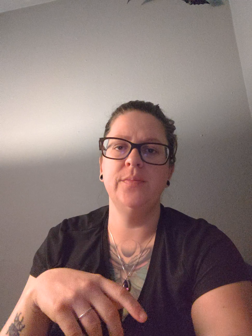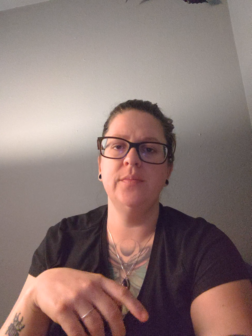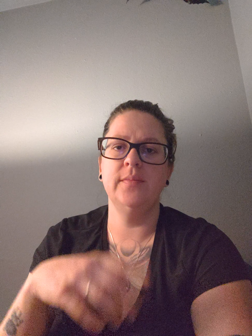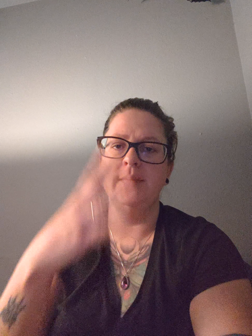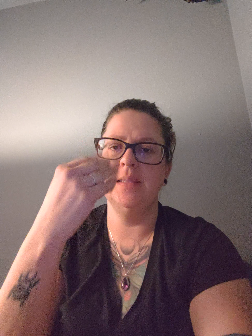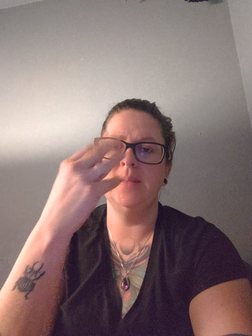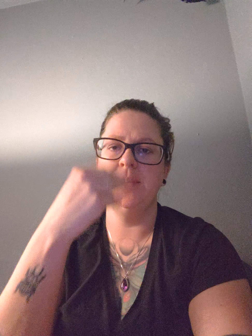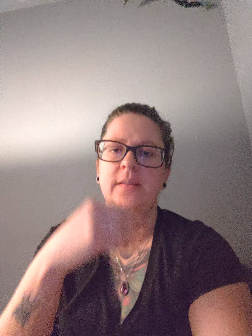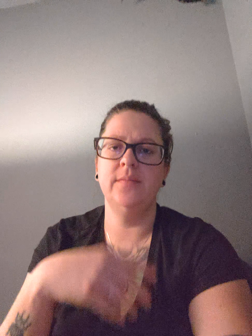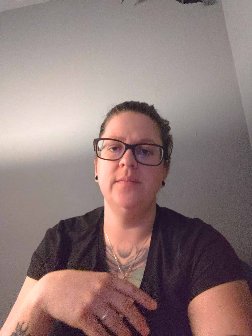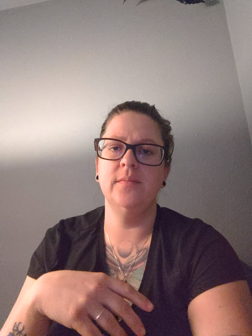sleepy